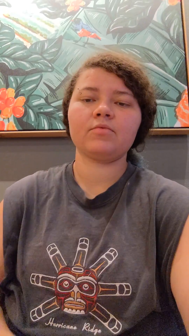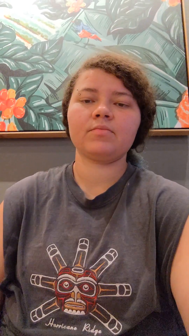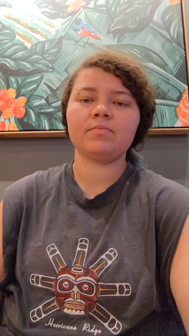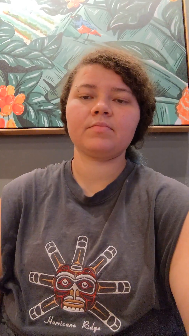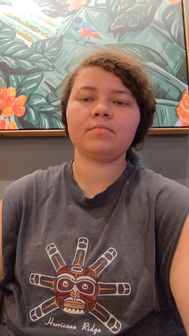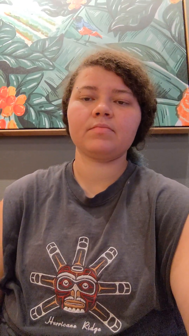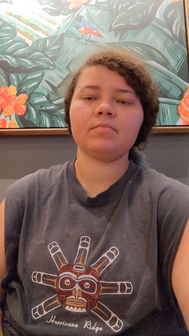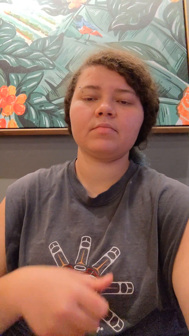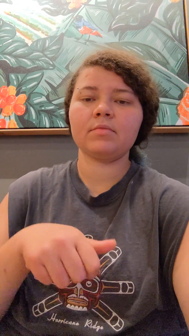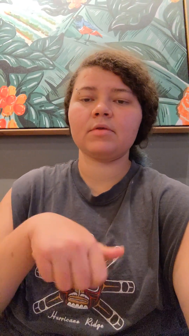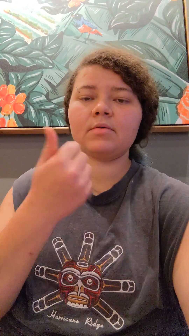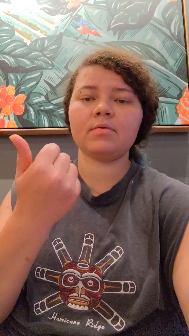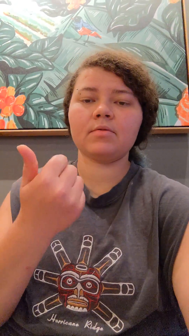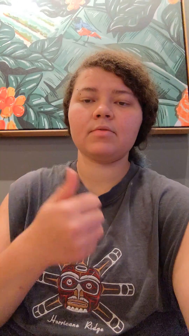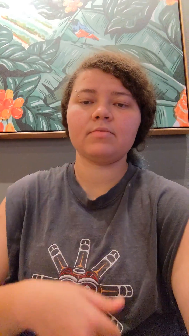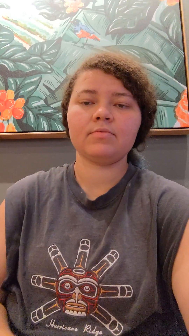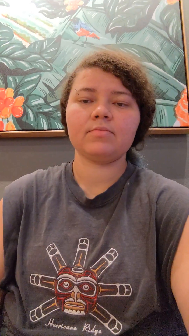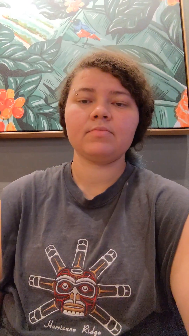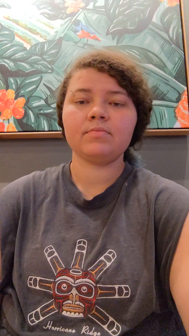other